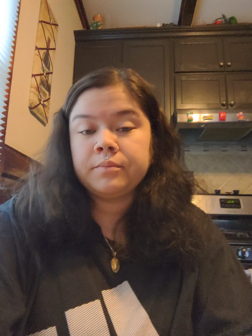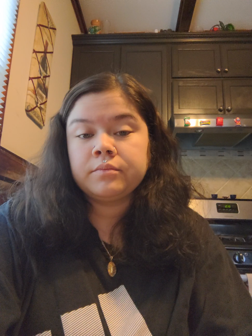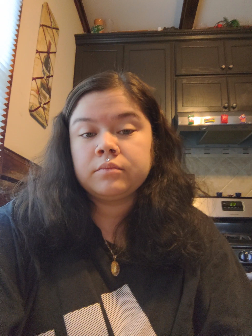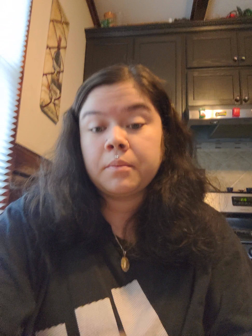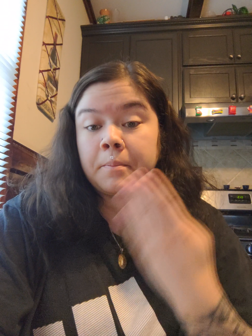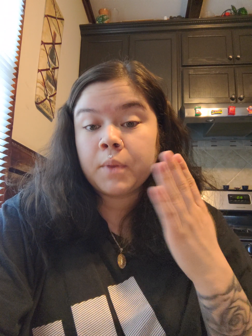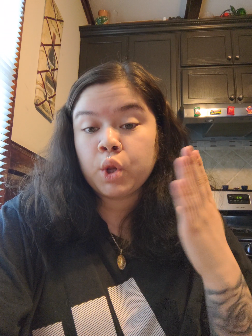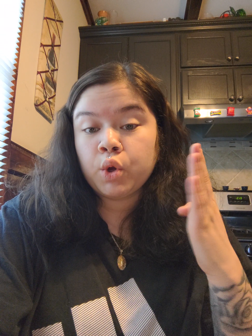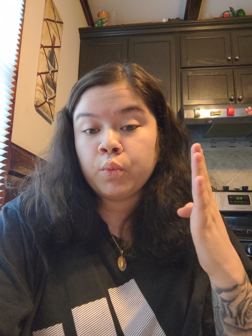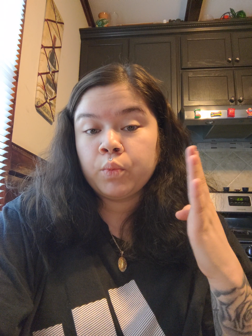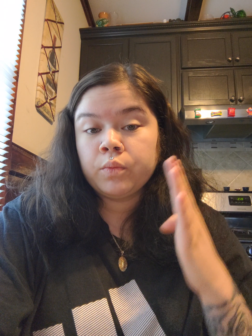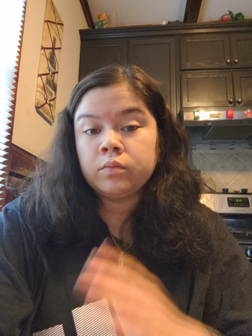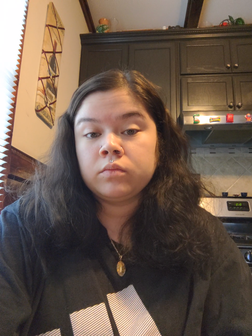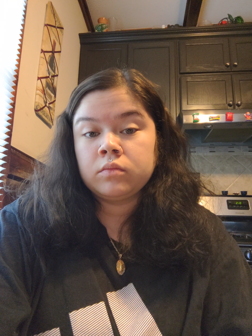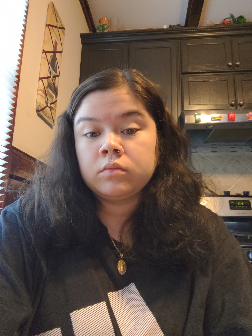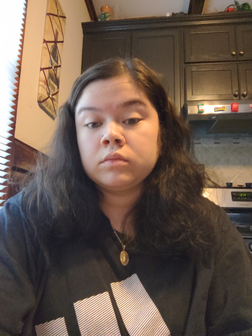blue